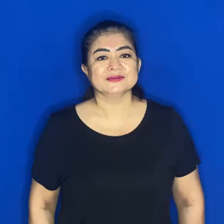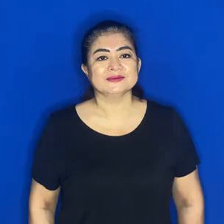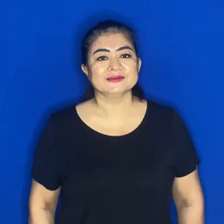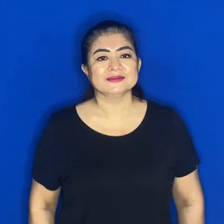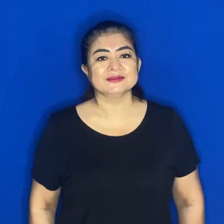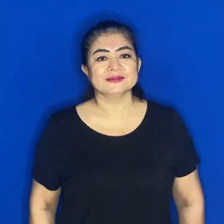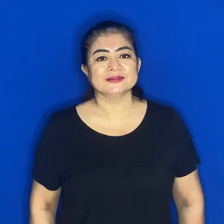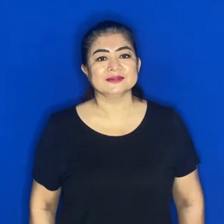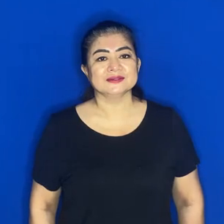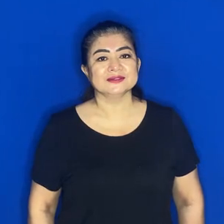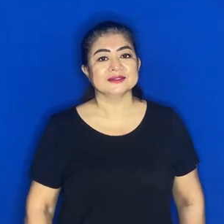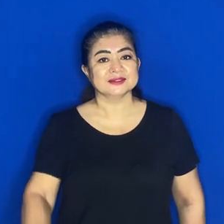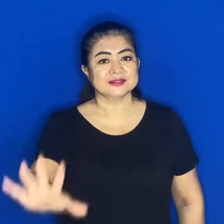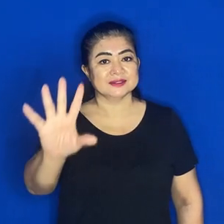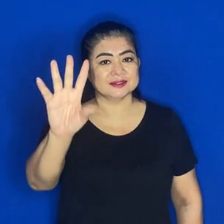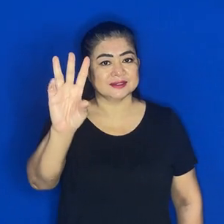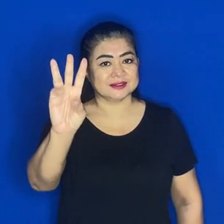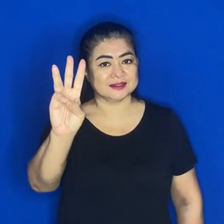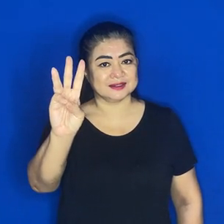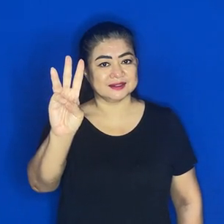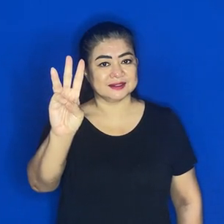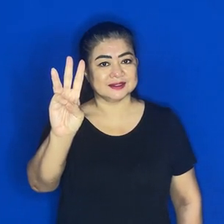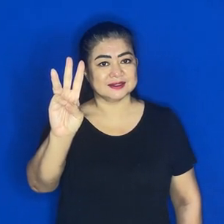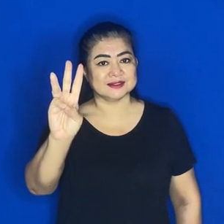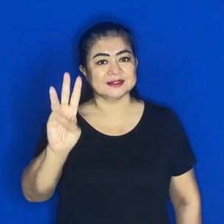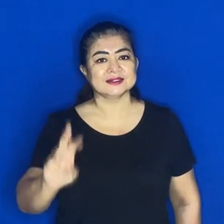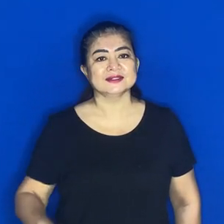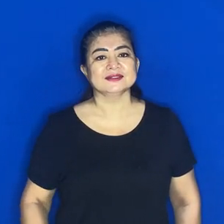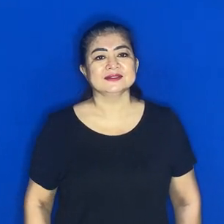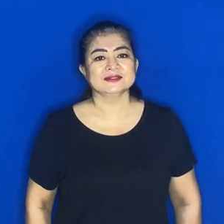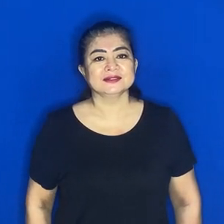six